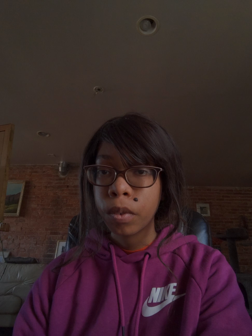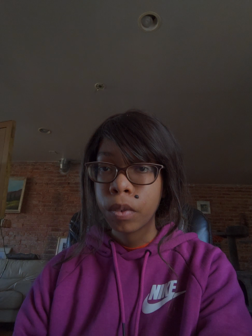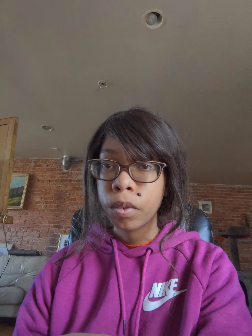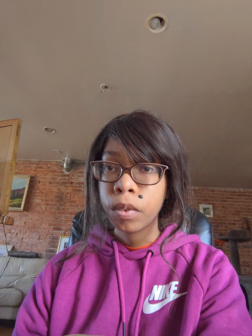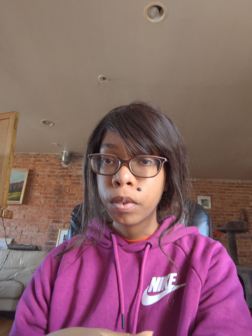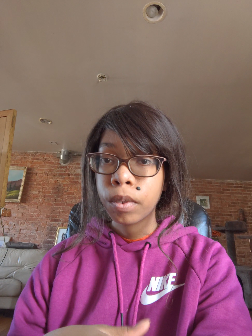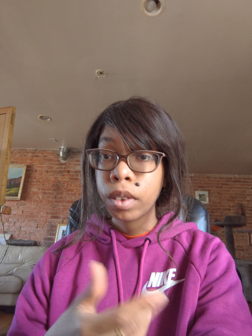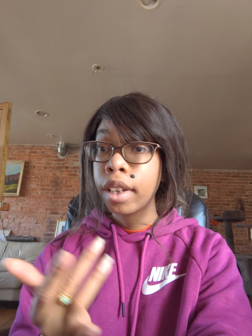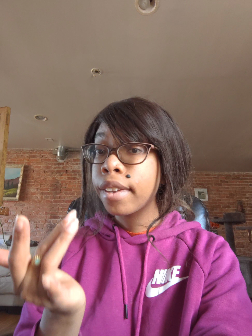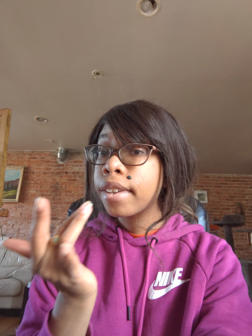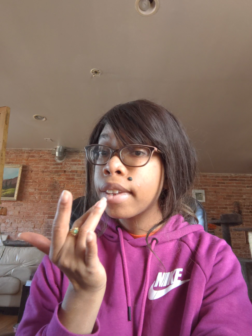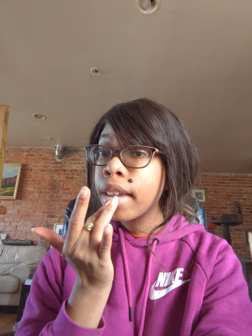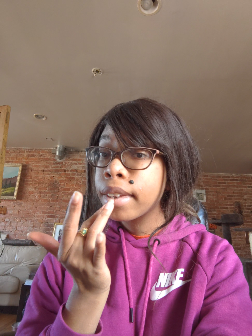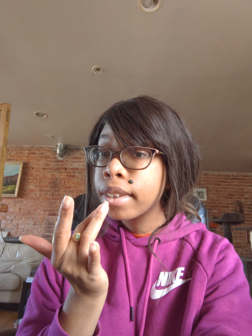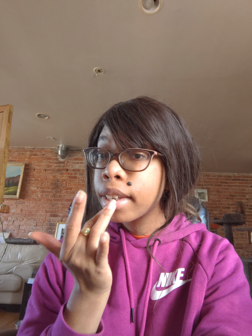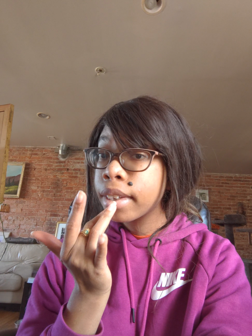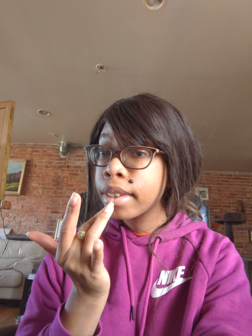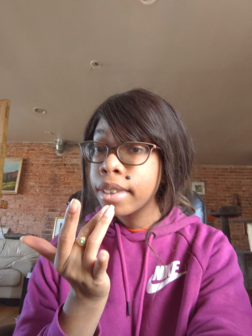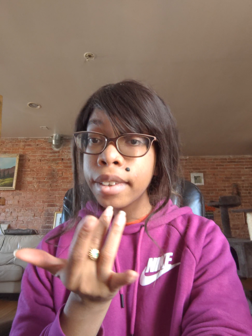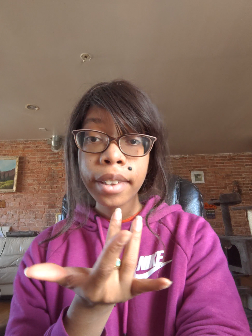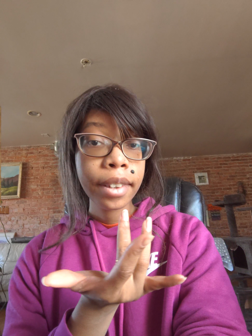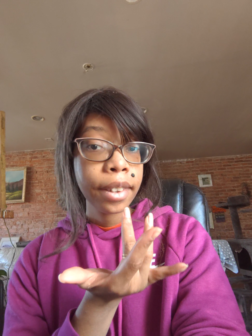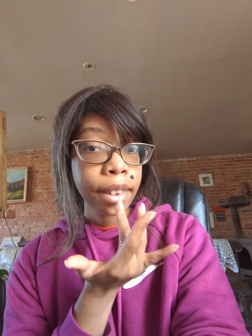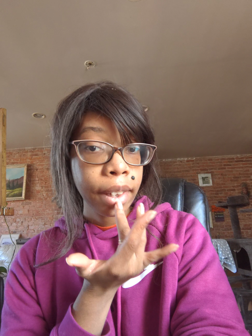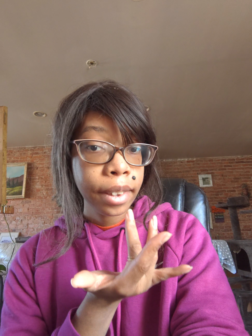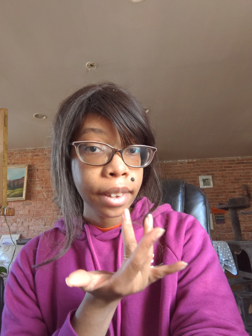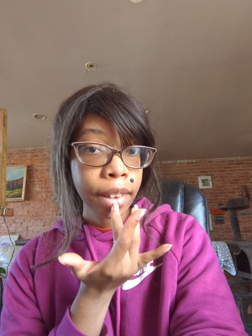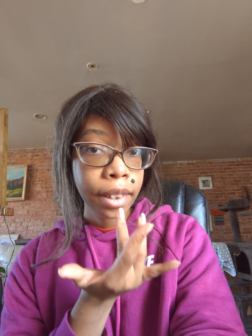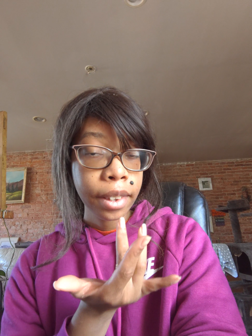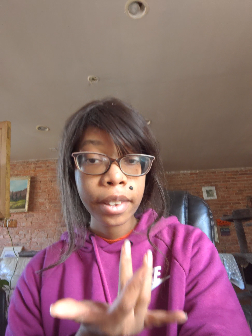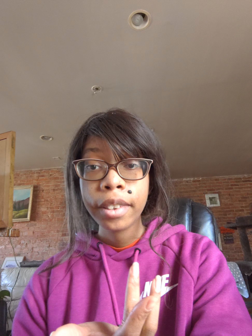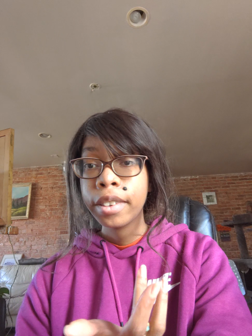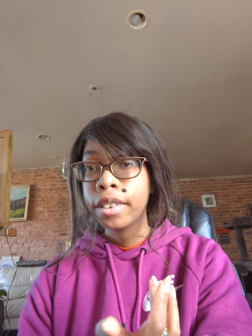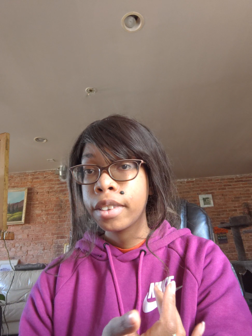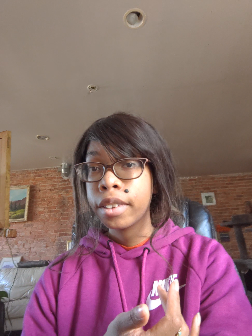taste